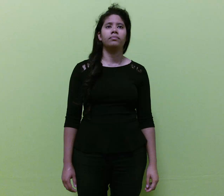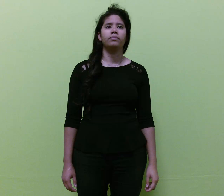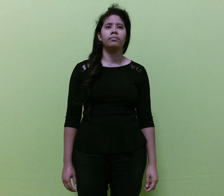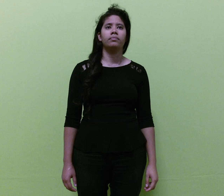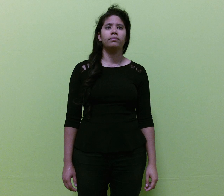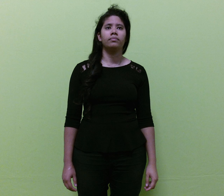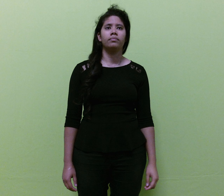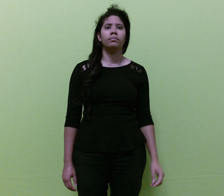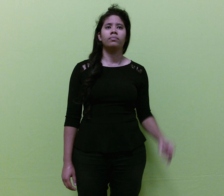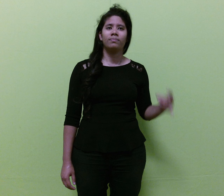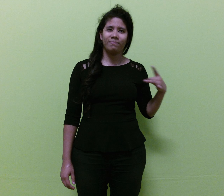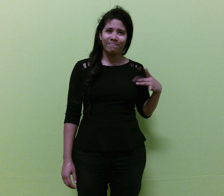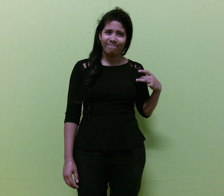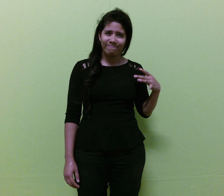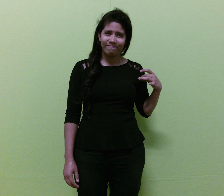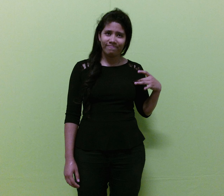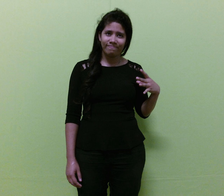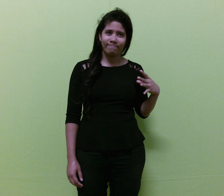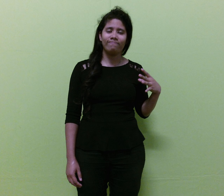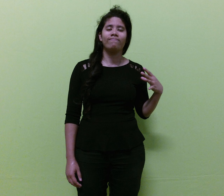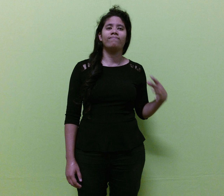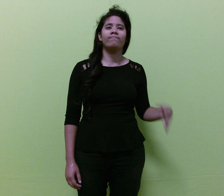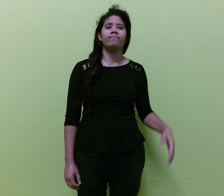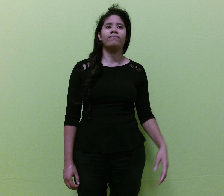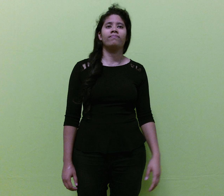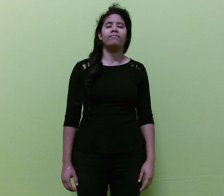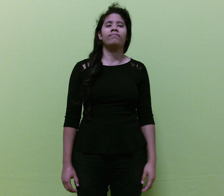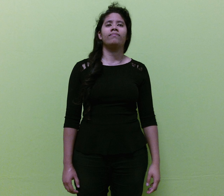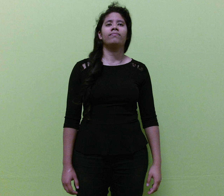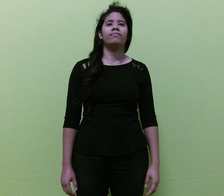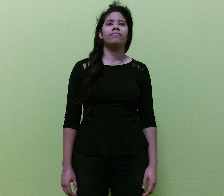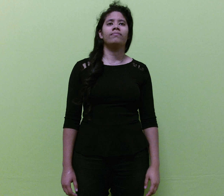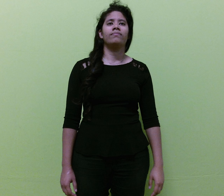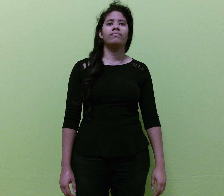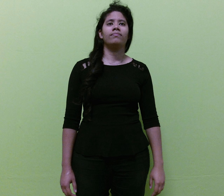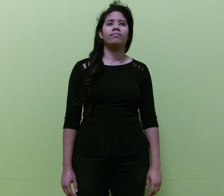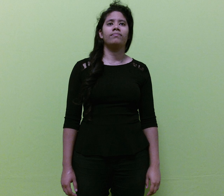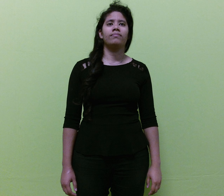medo